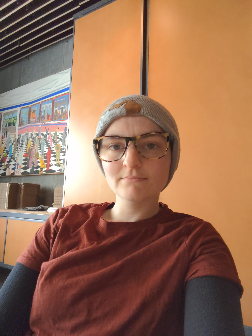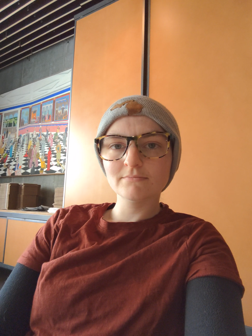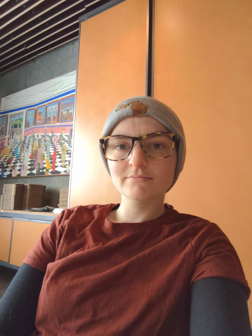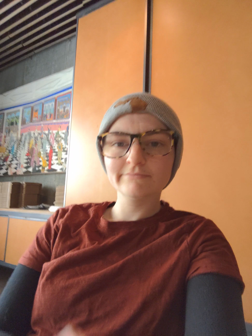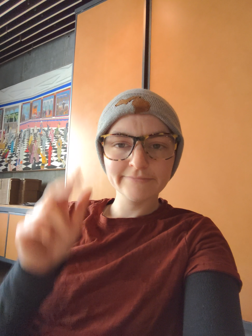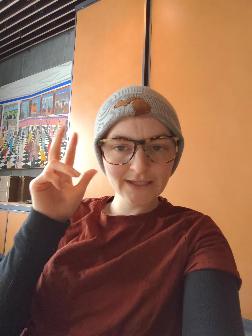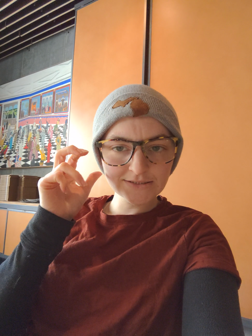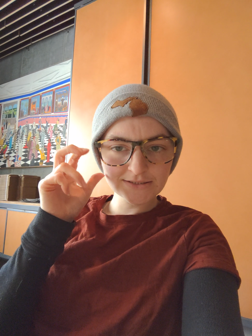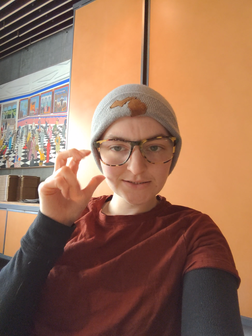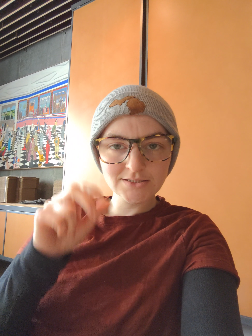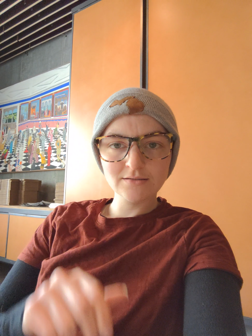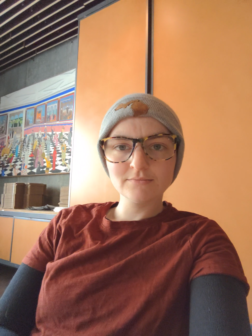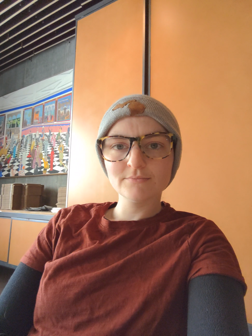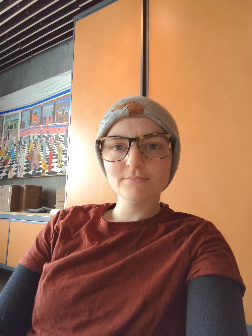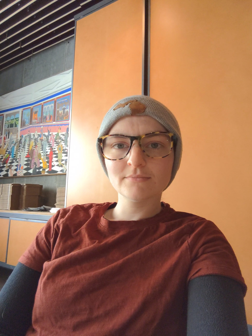hear